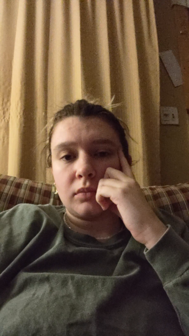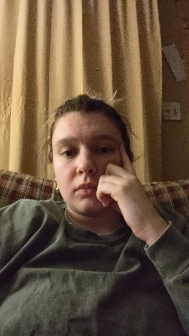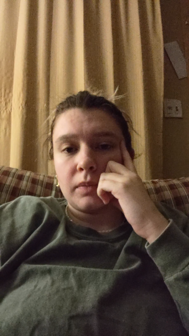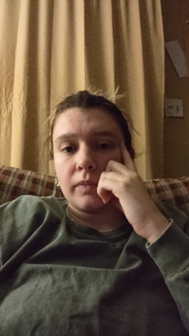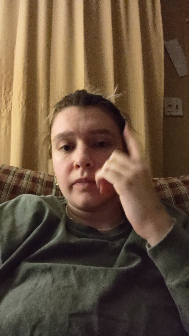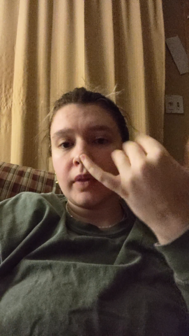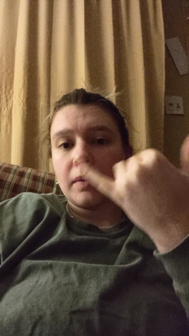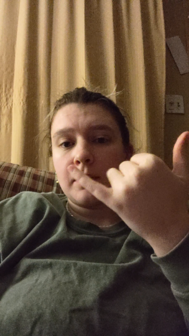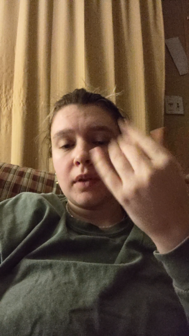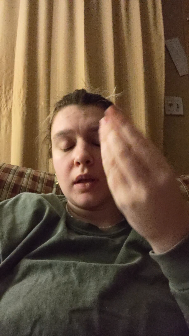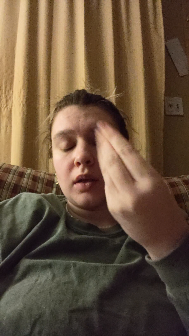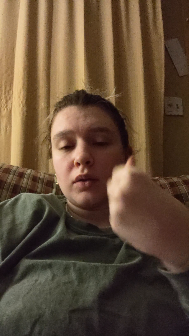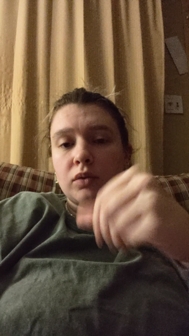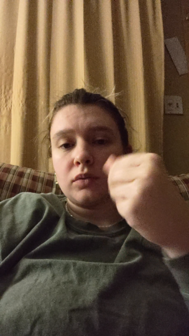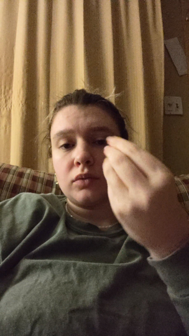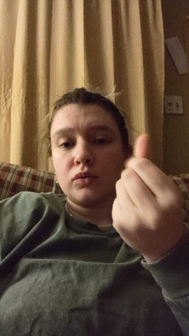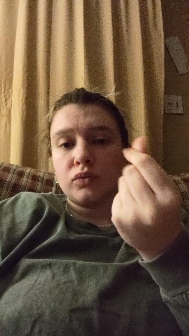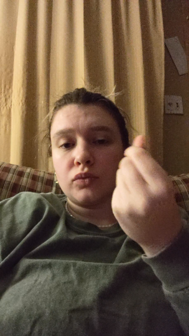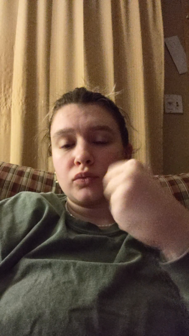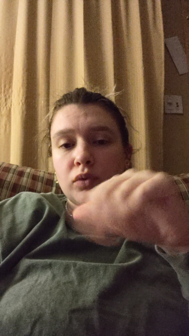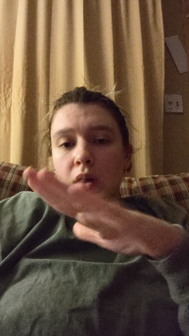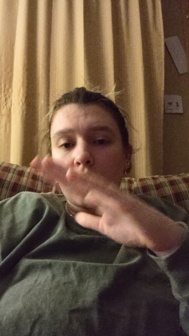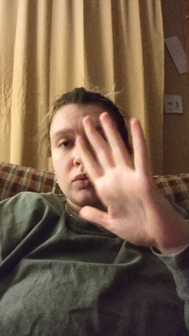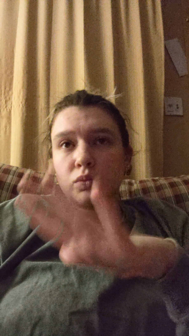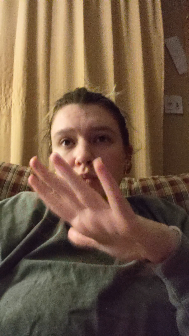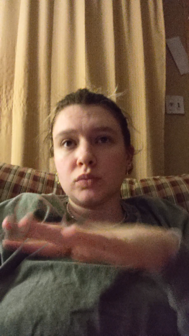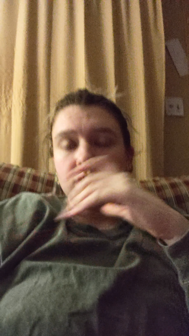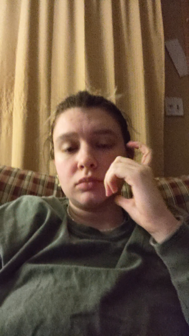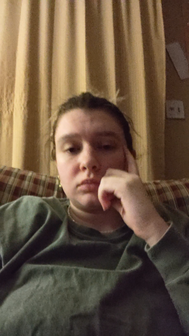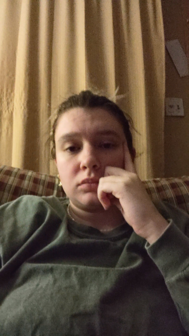playground